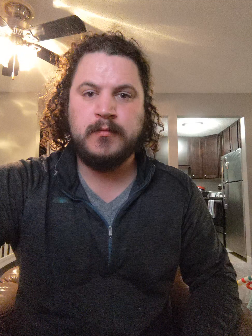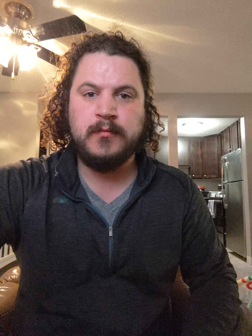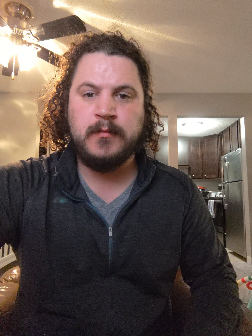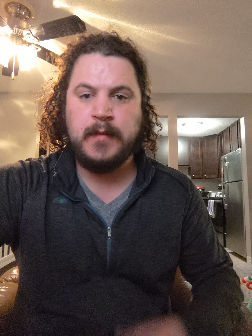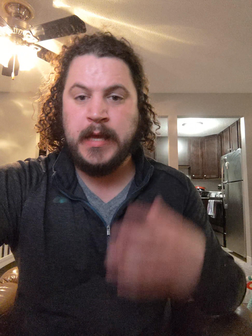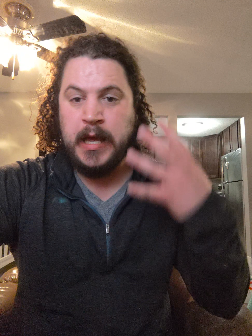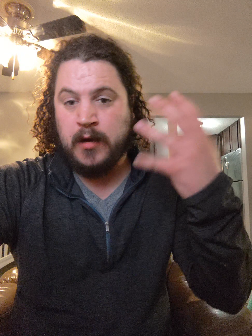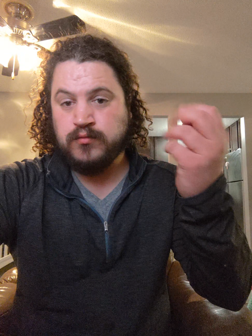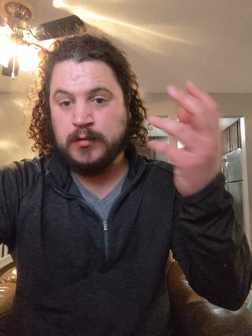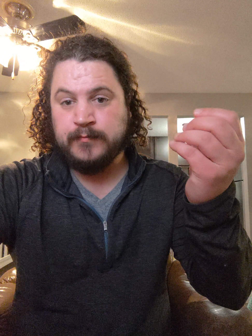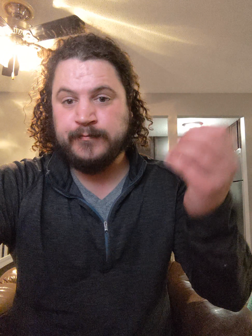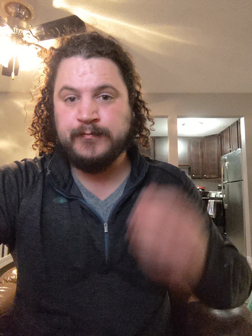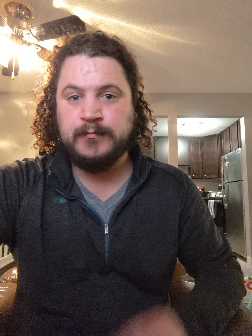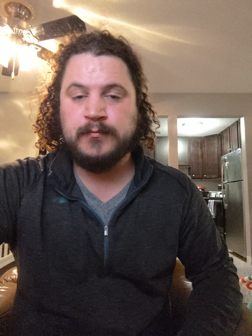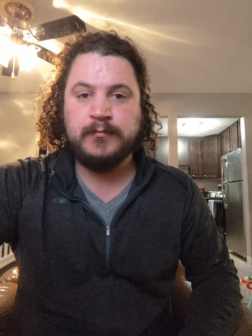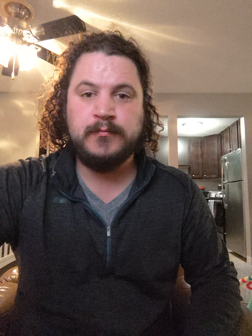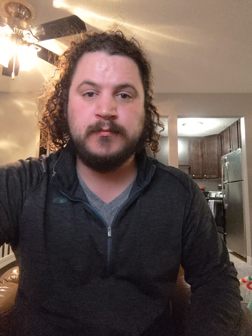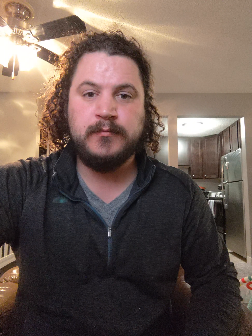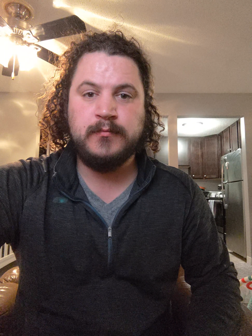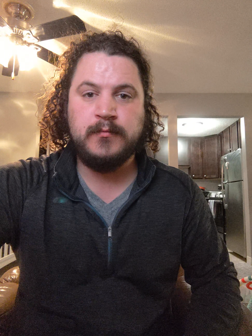outside